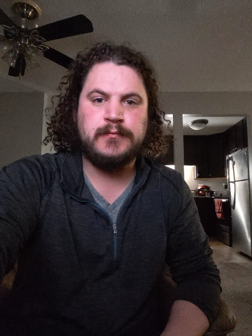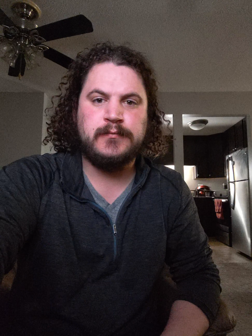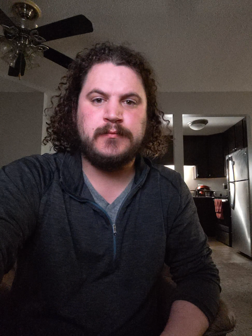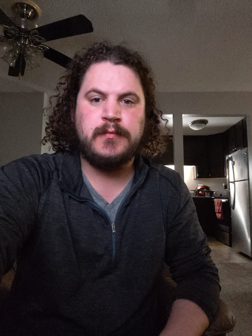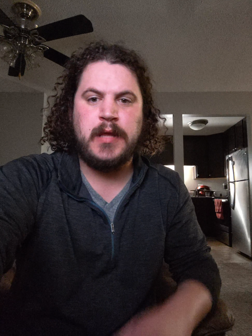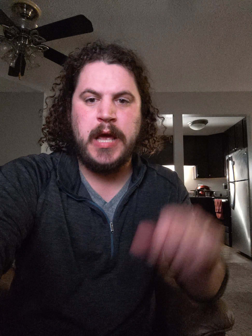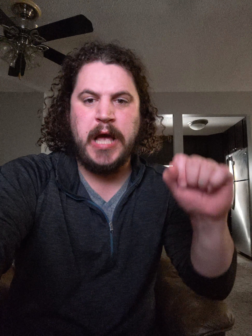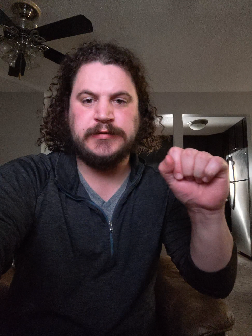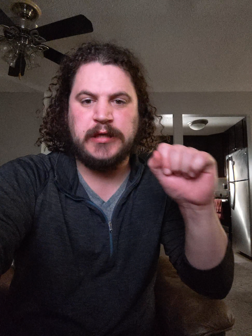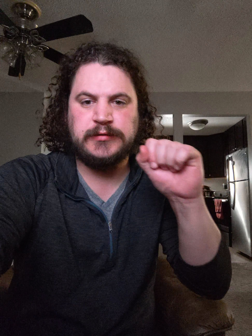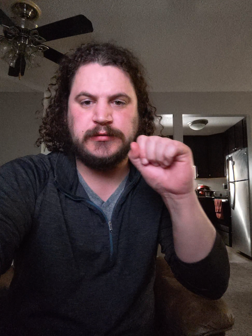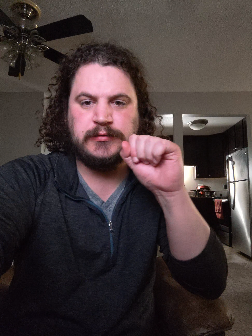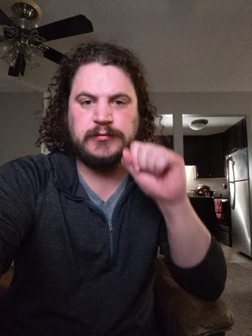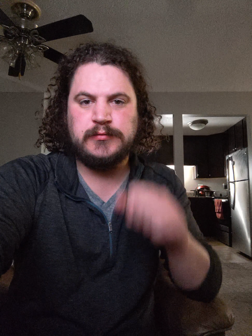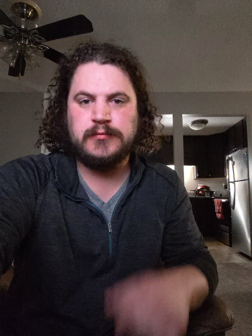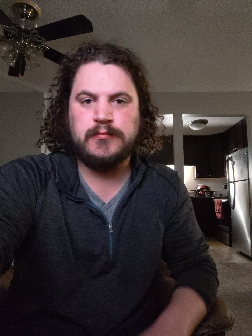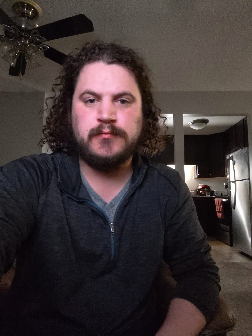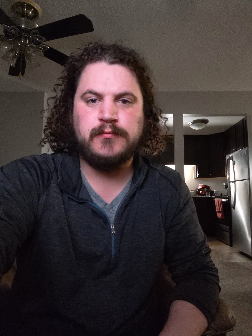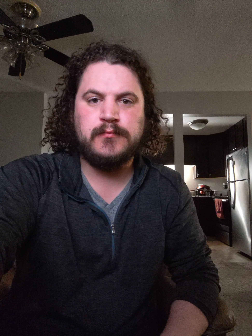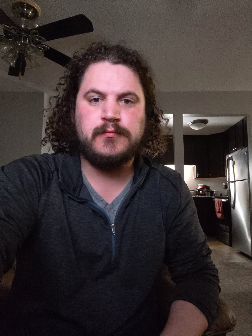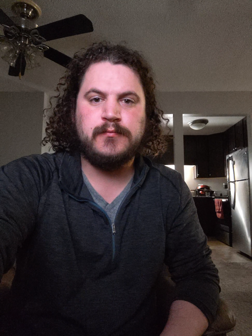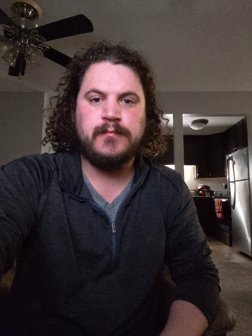carrot